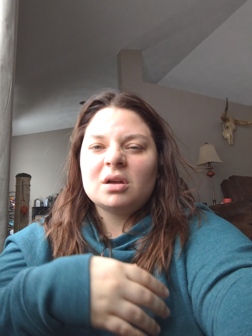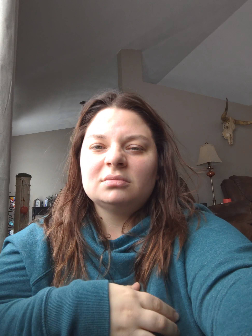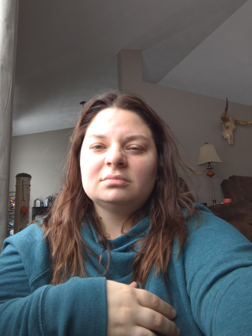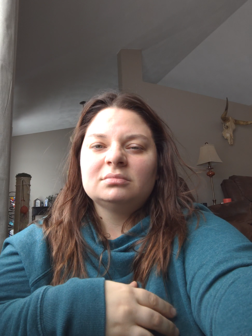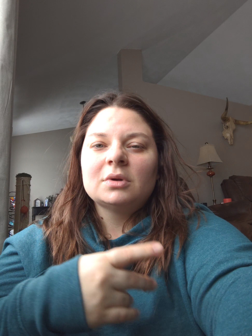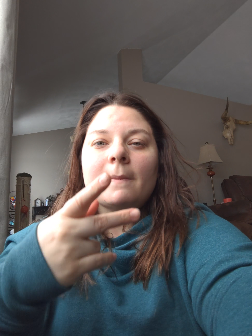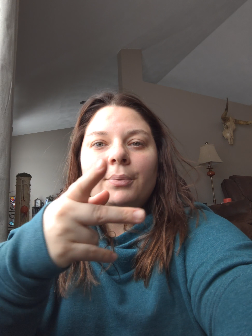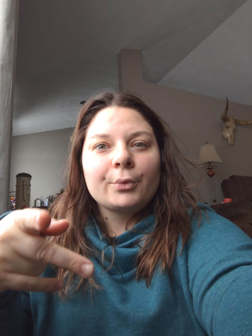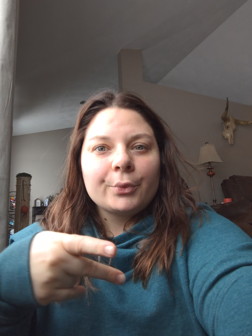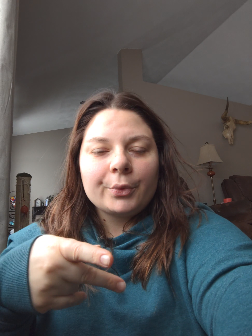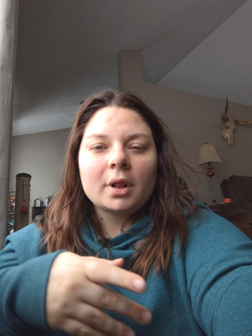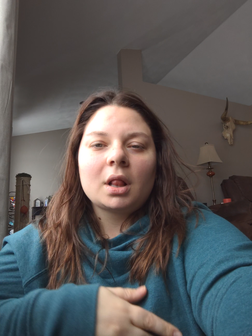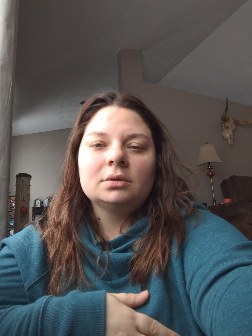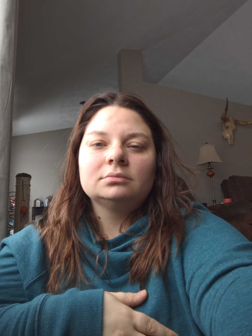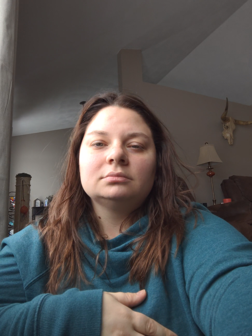pool